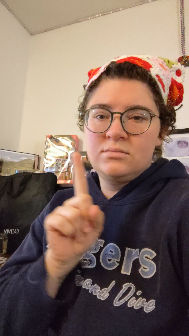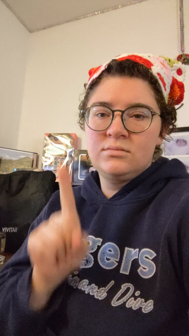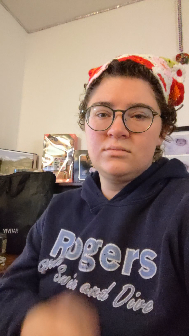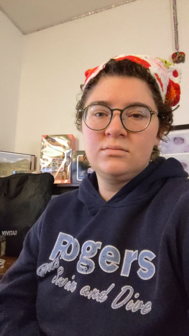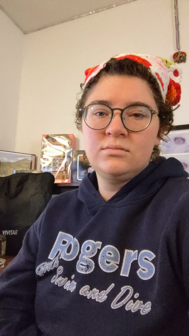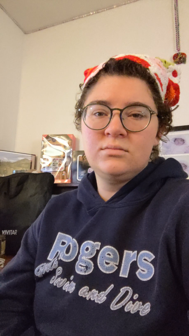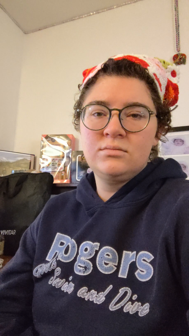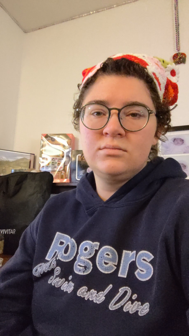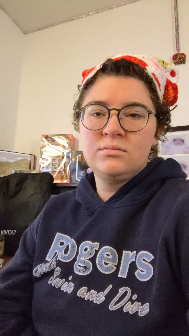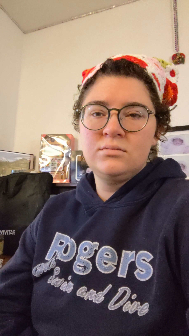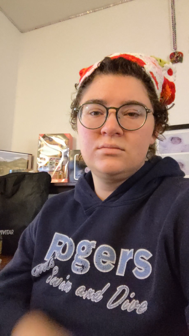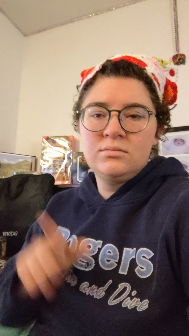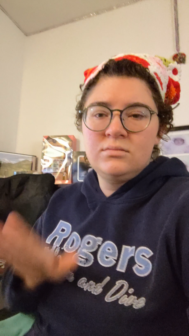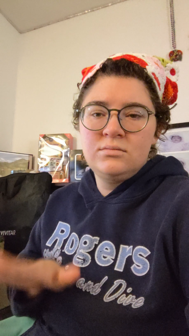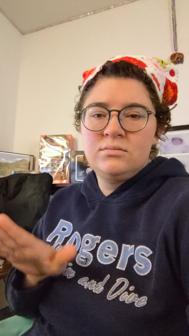penguin